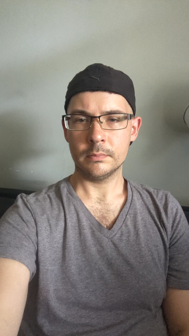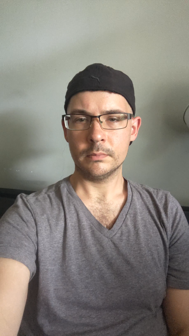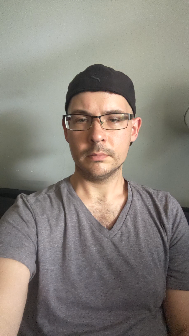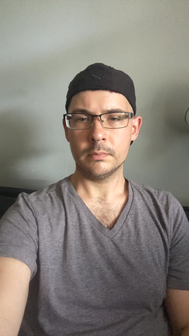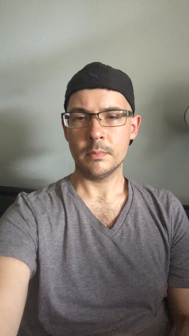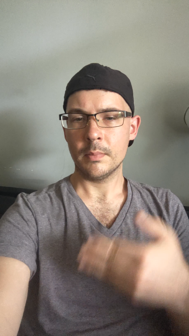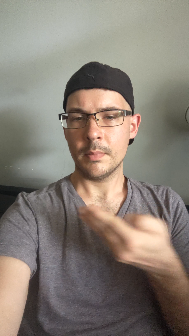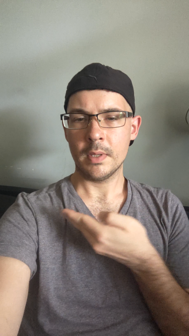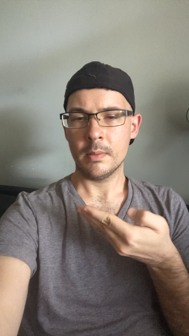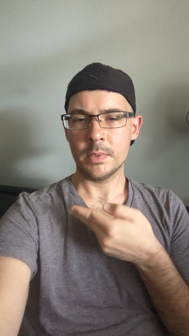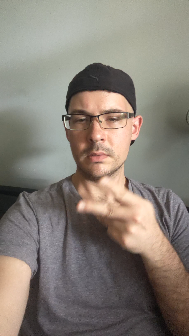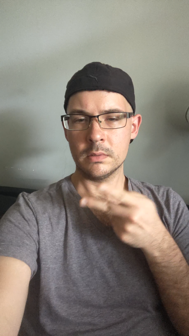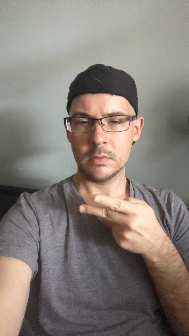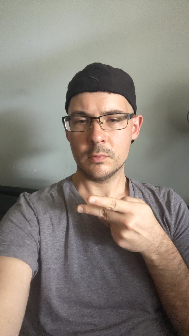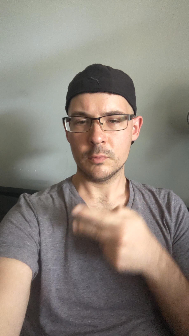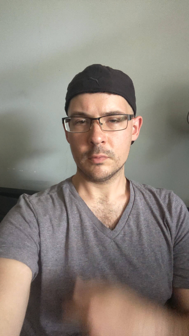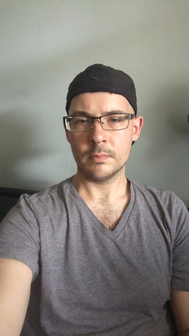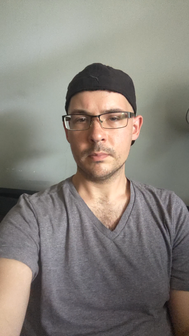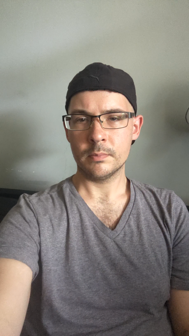babysitter